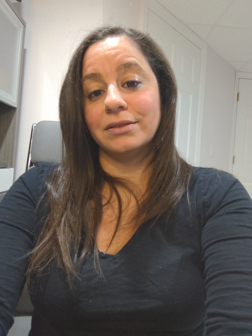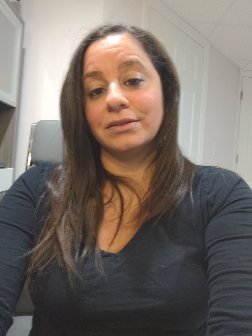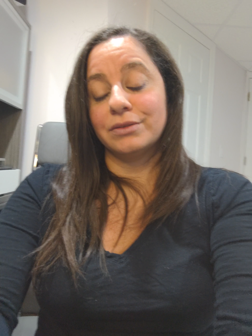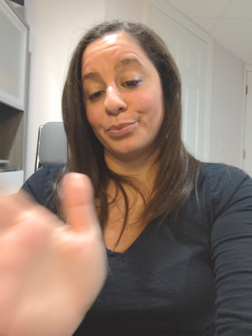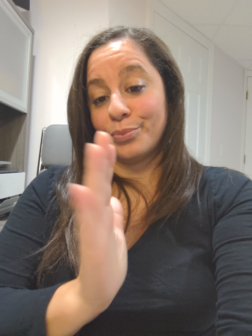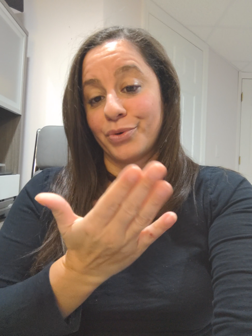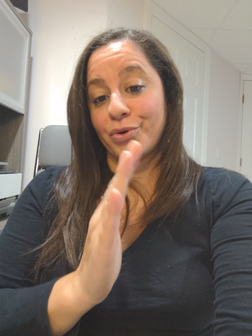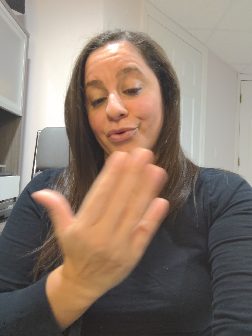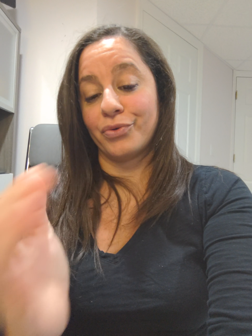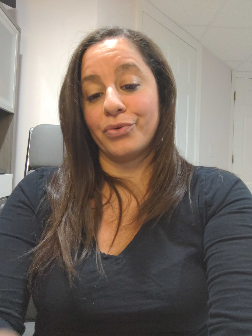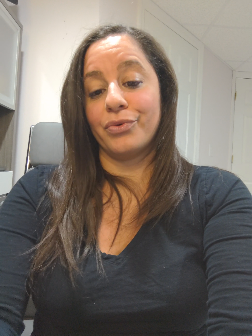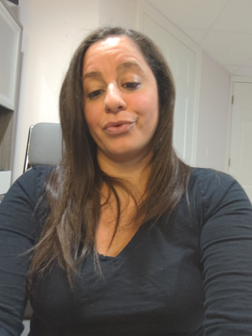book